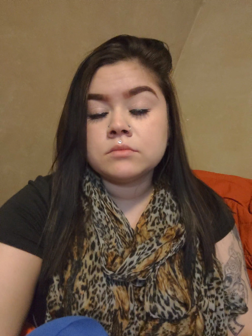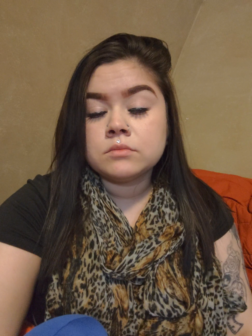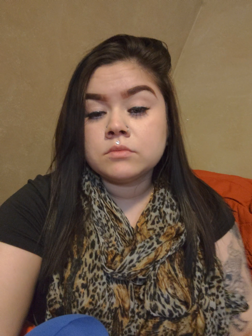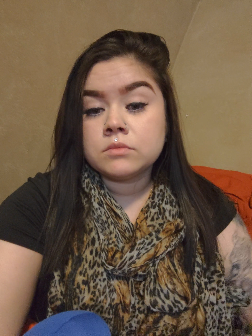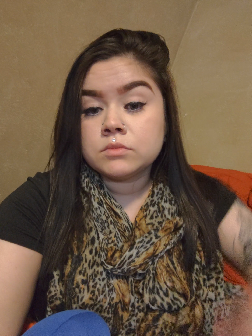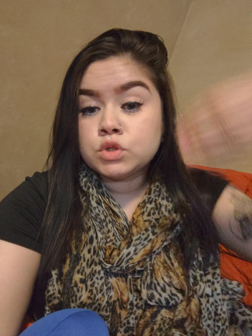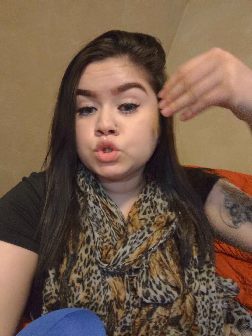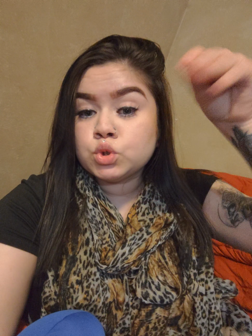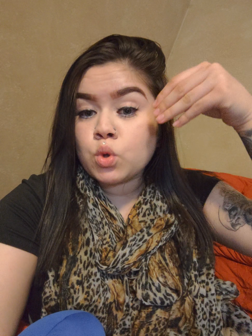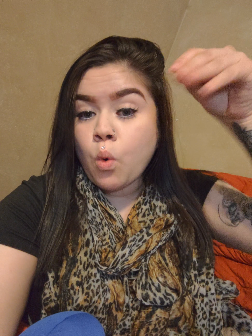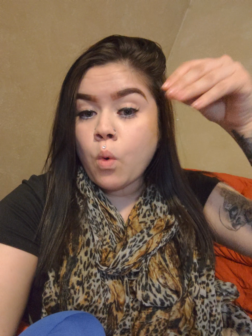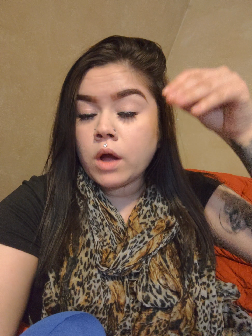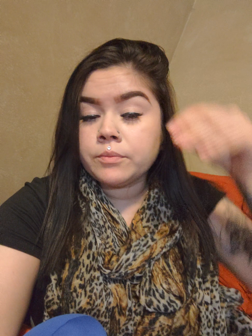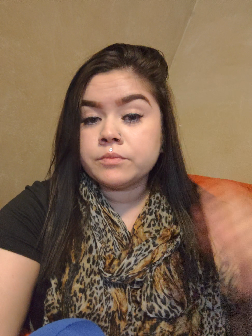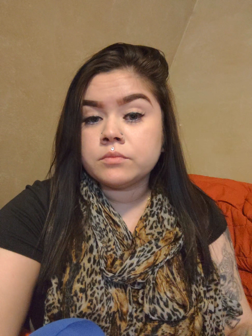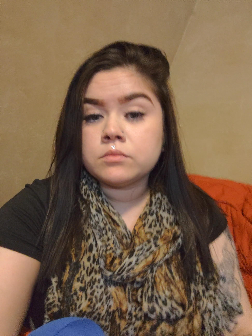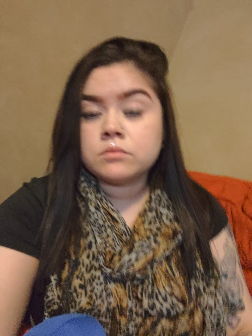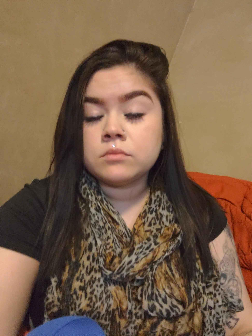store